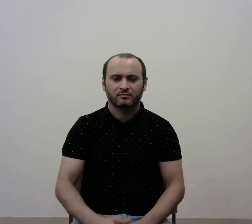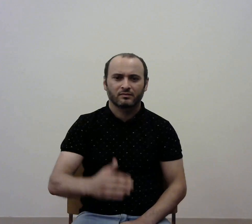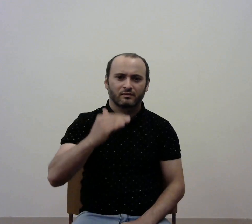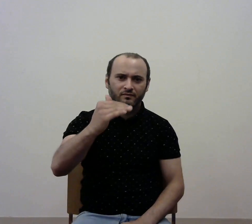siz